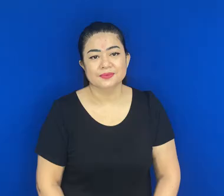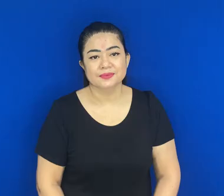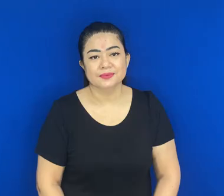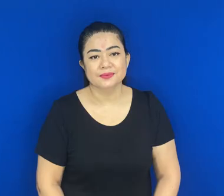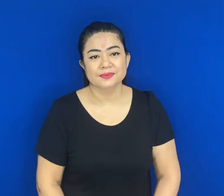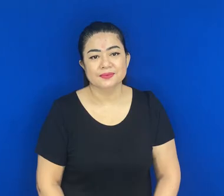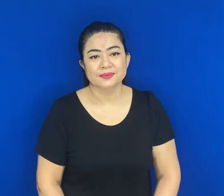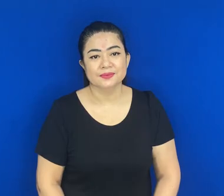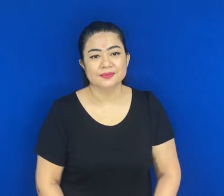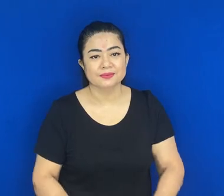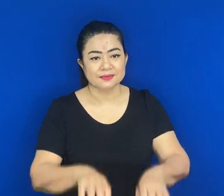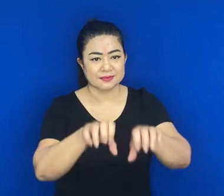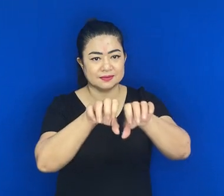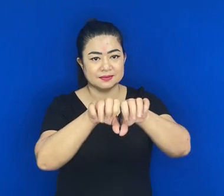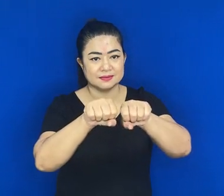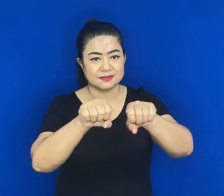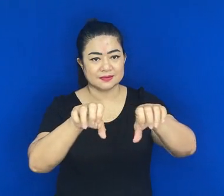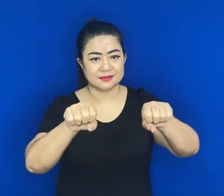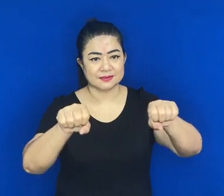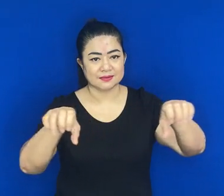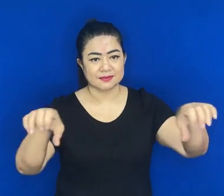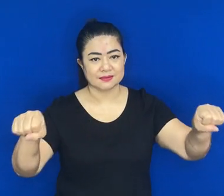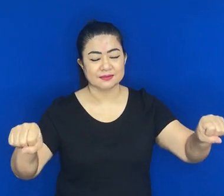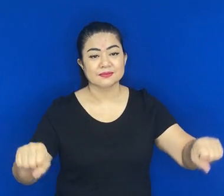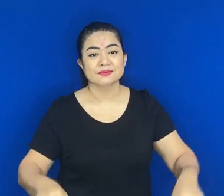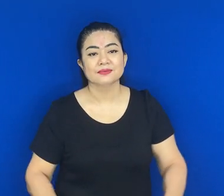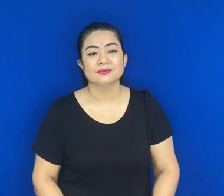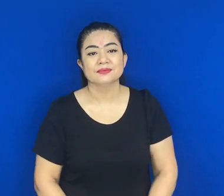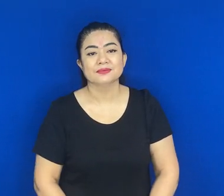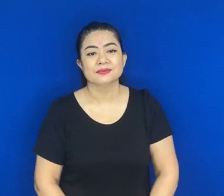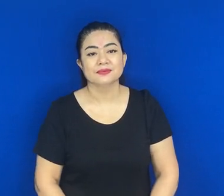longanisa